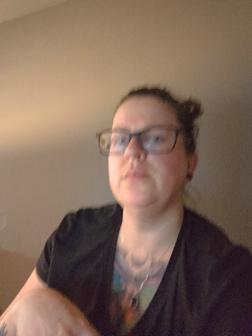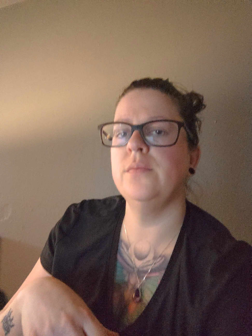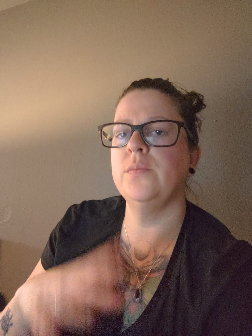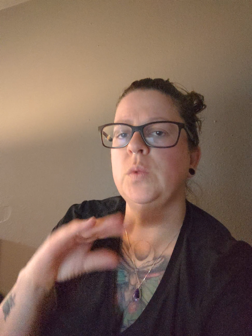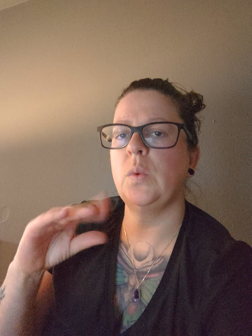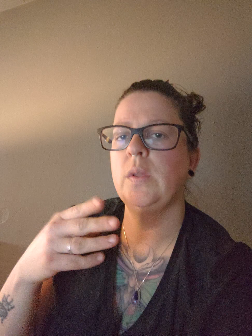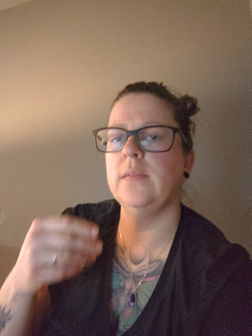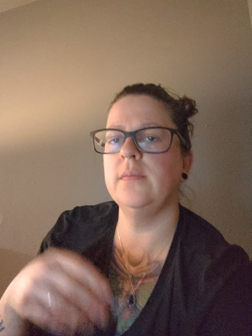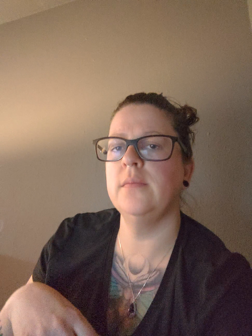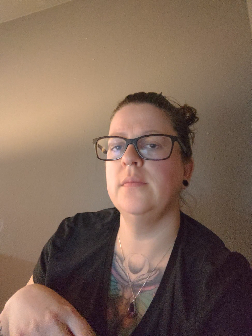story